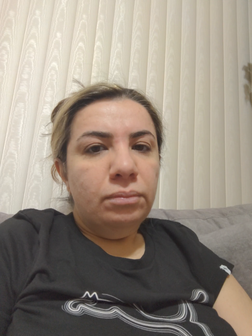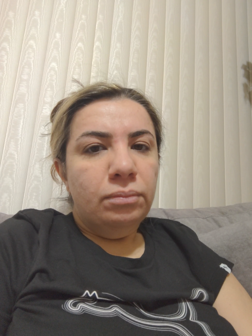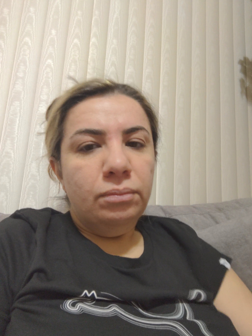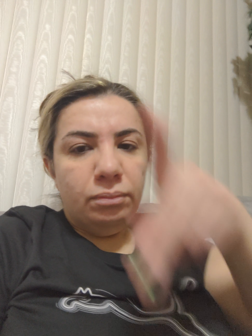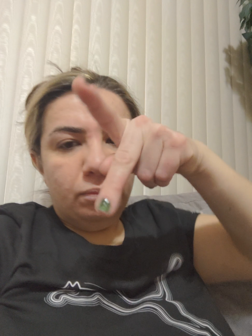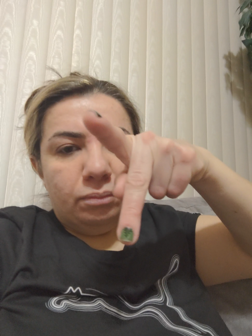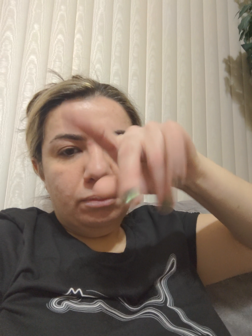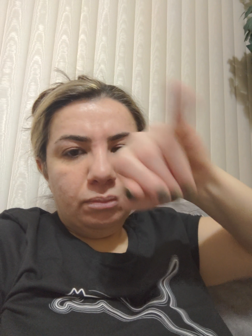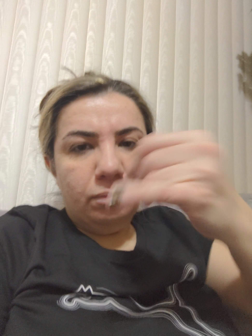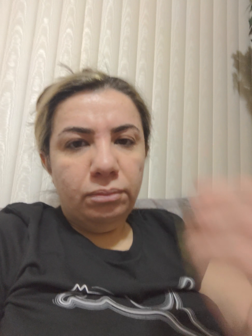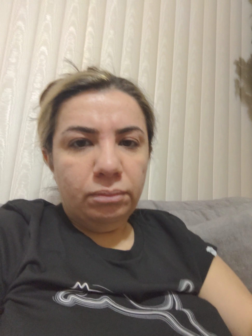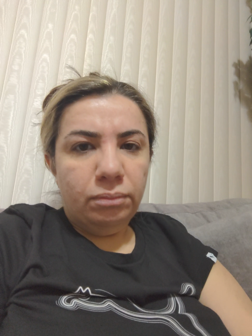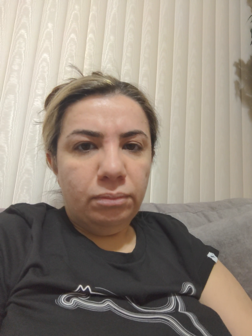pajamas